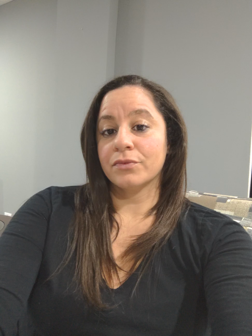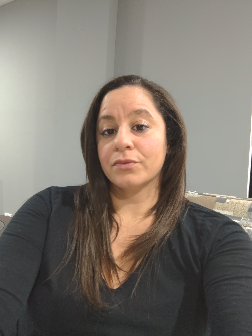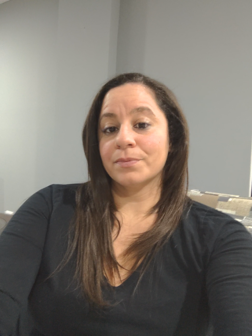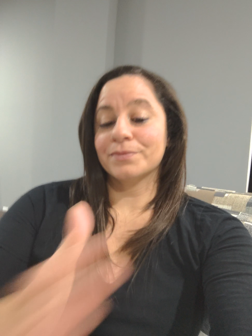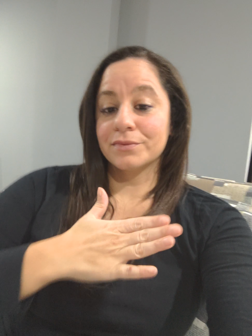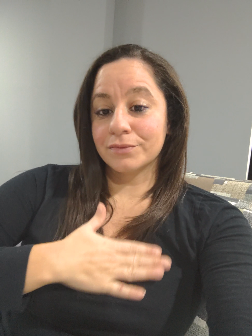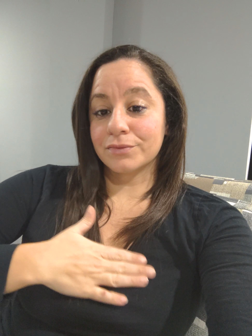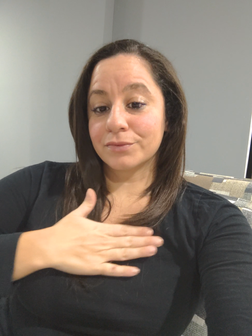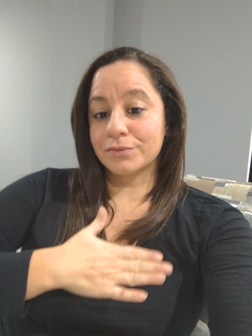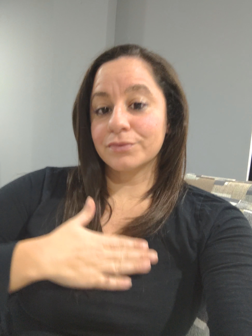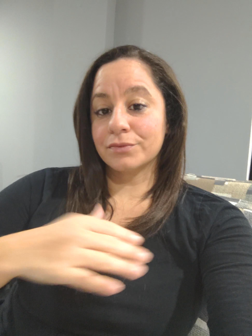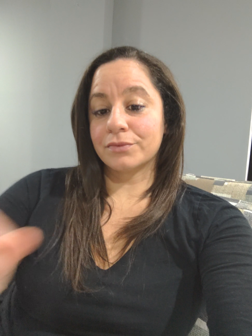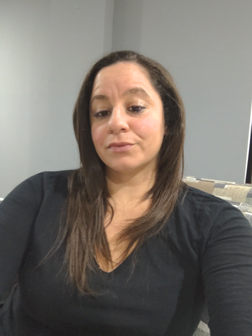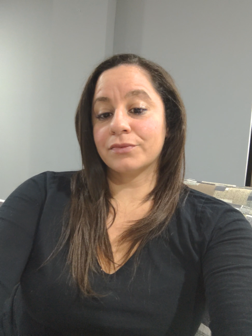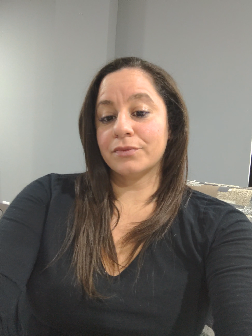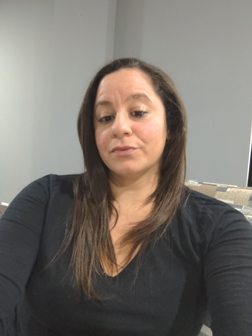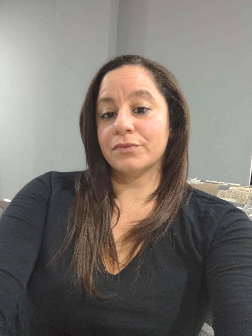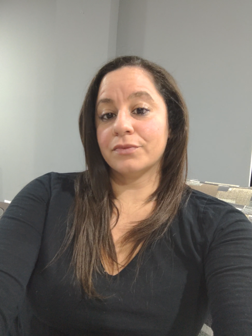please